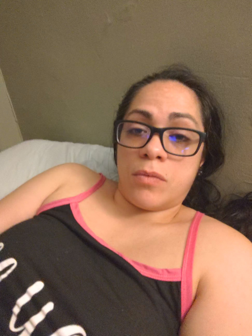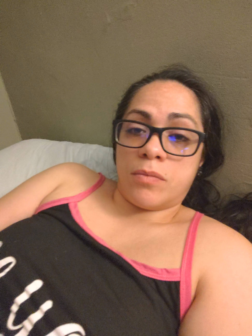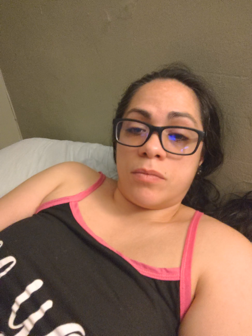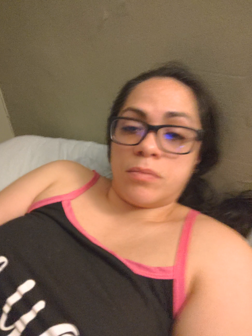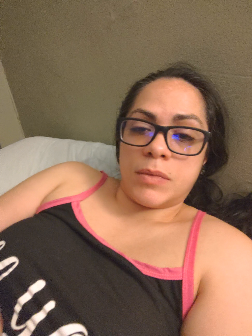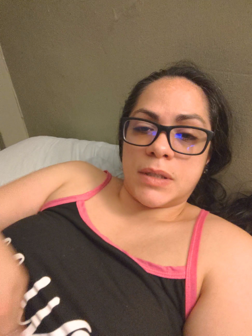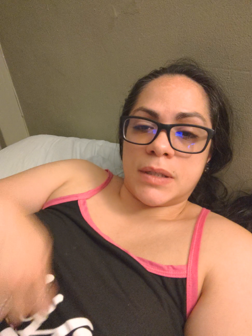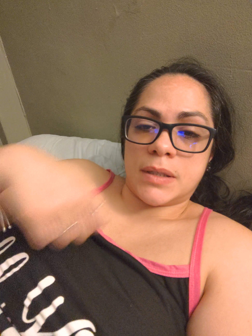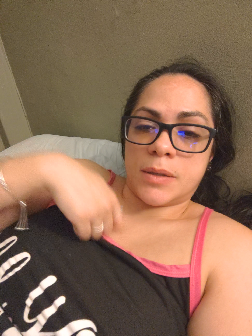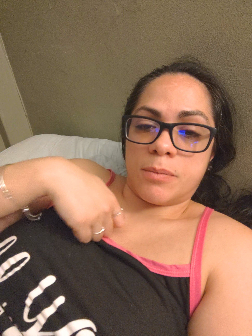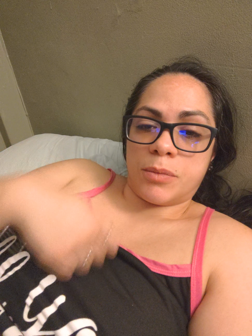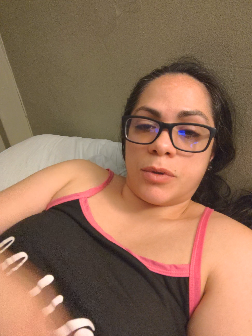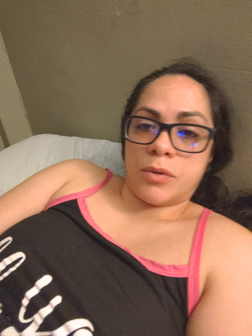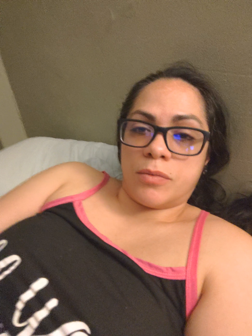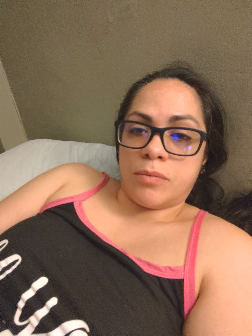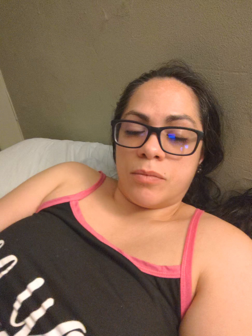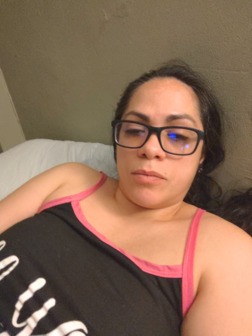zipper